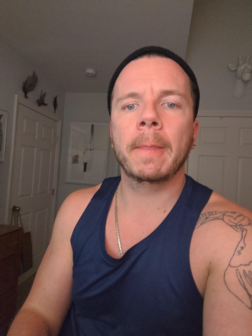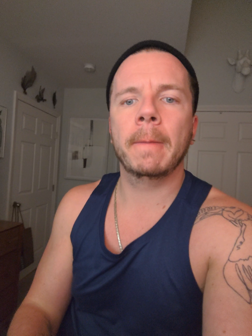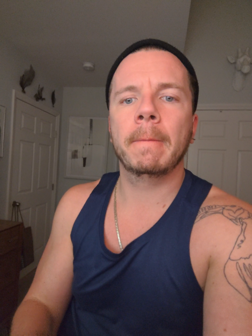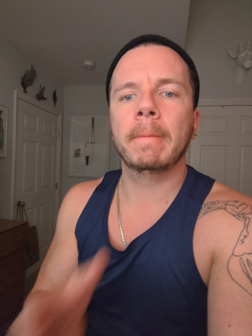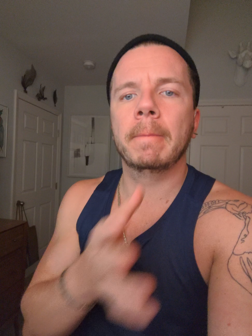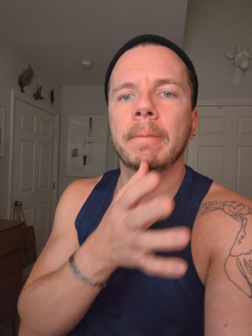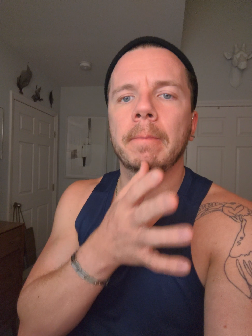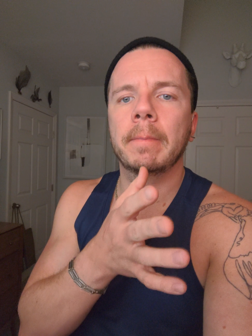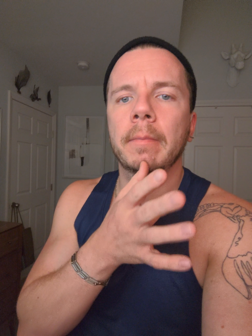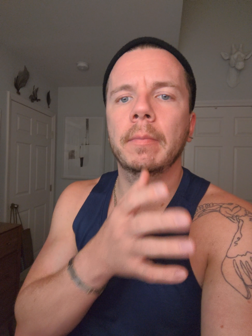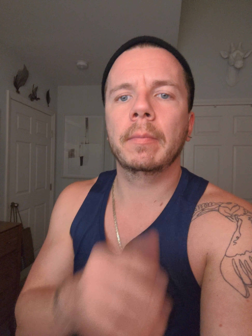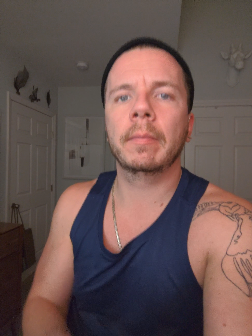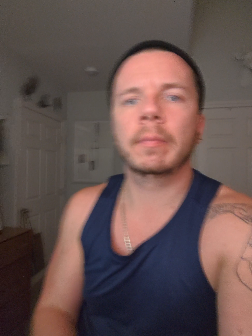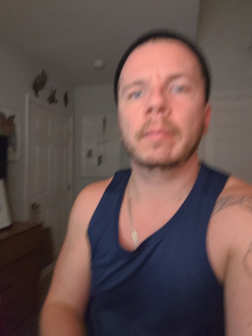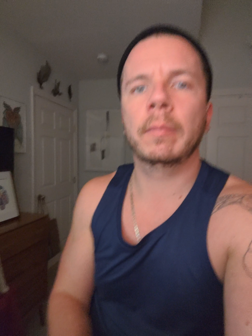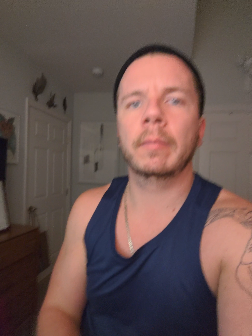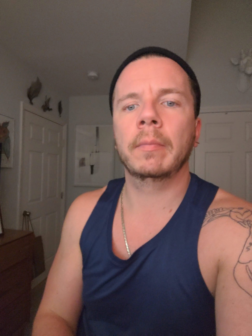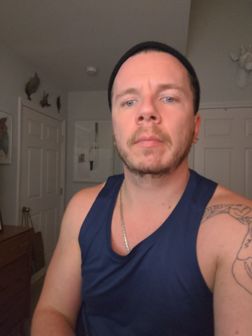mom